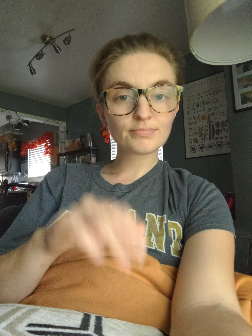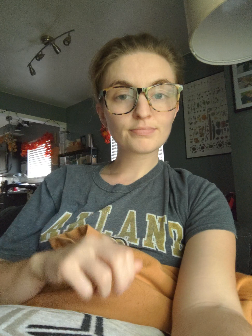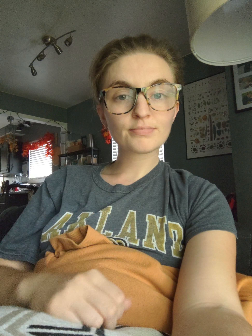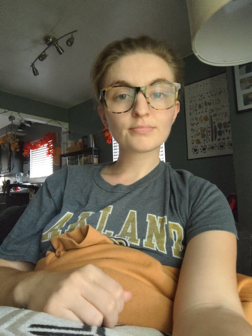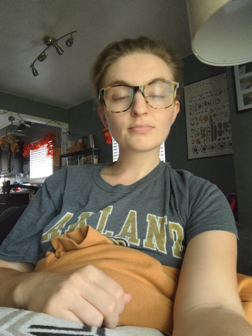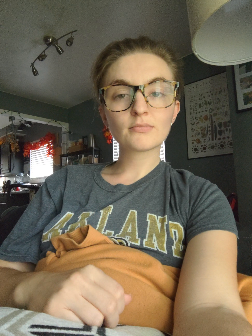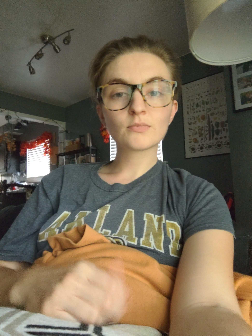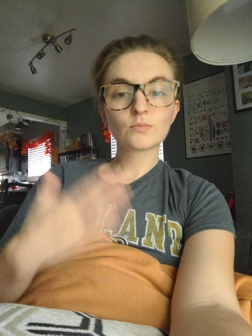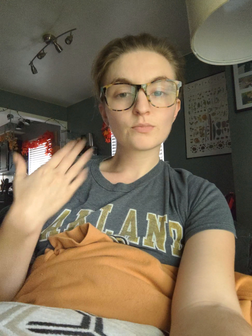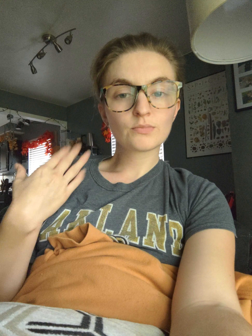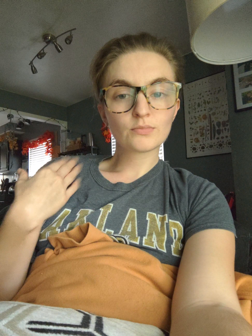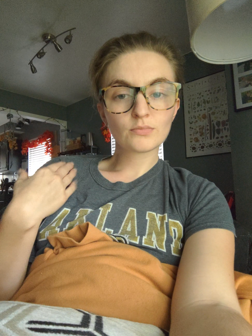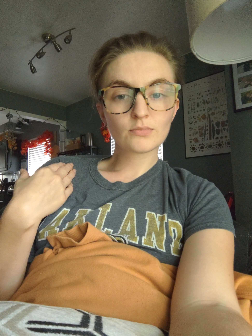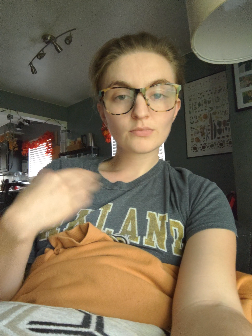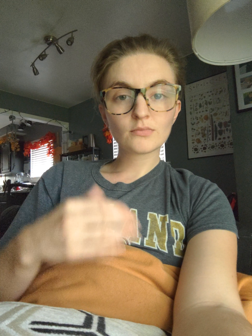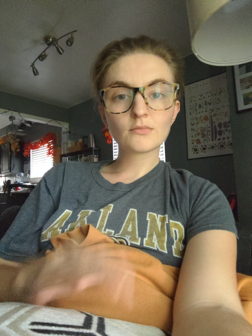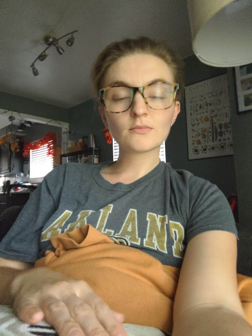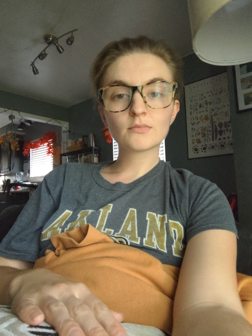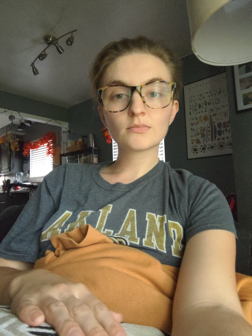shoulder